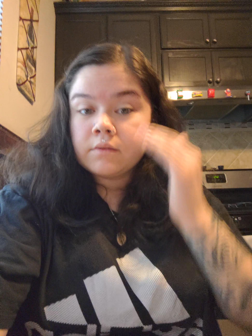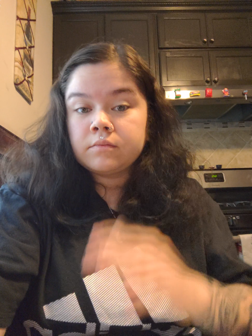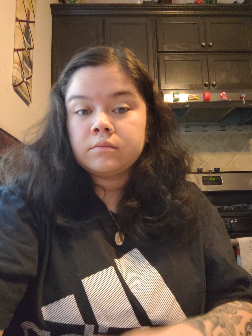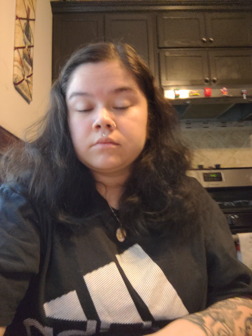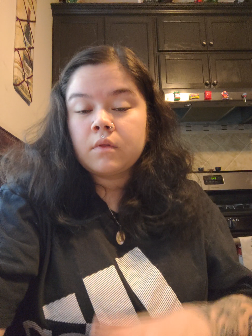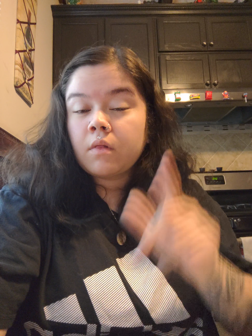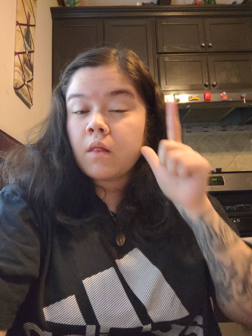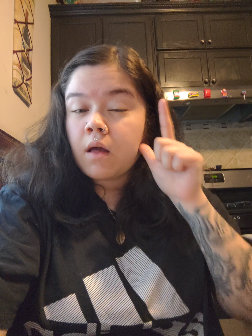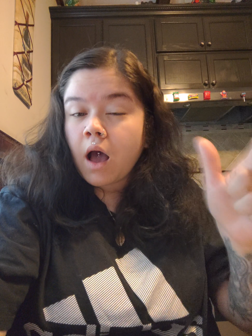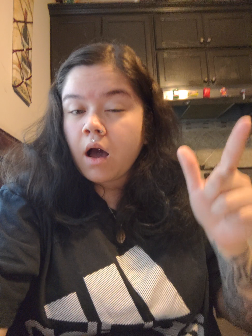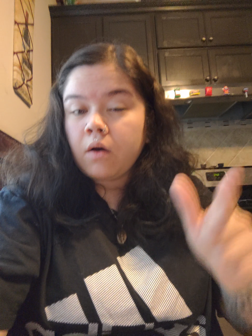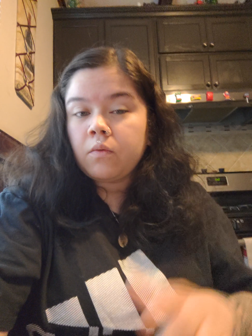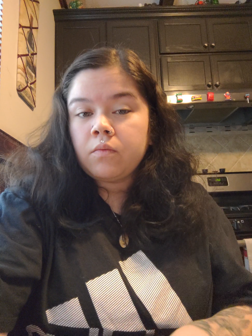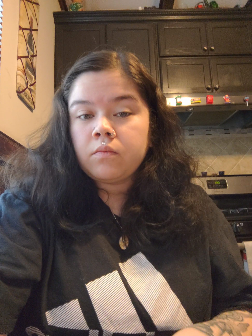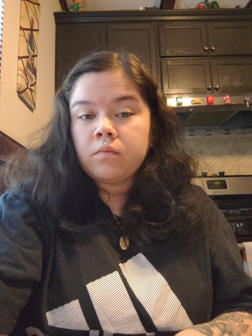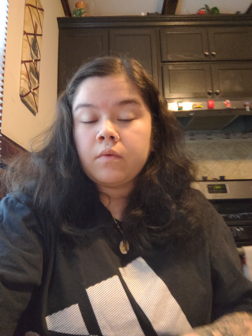loud